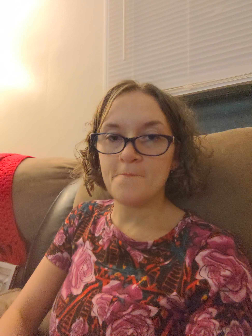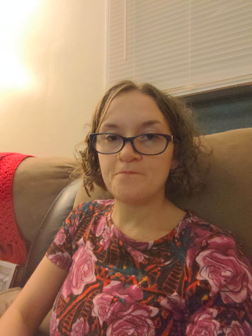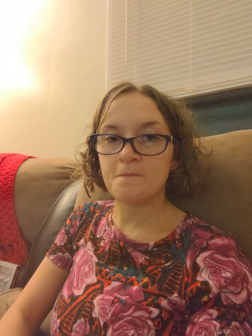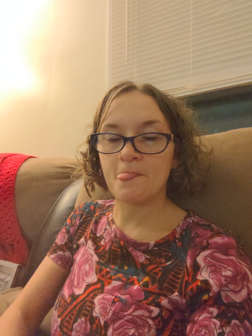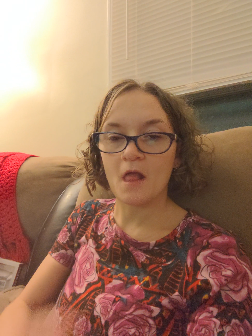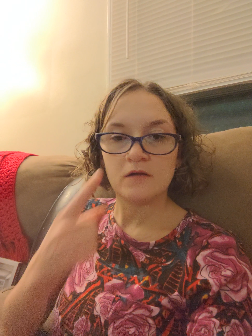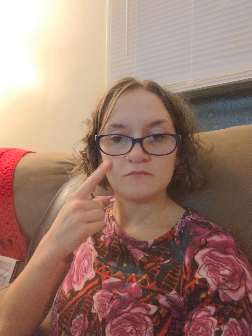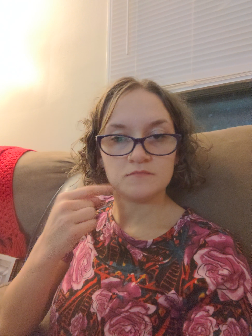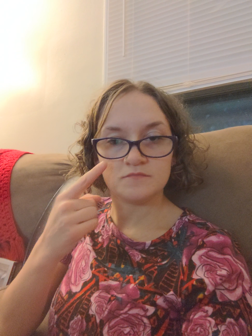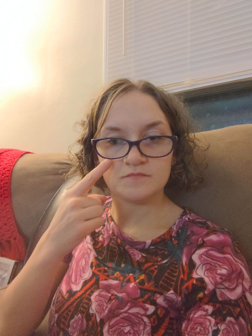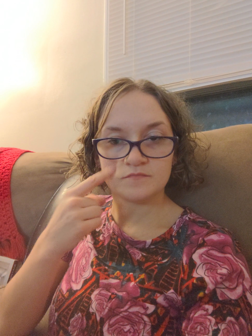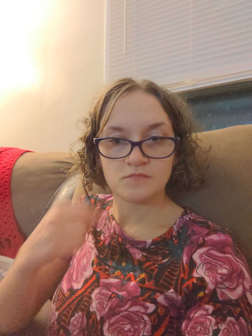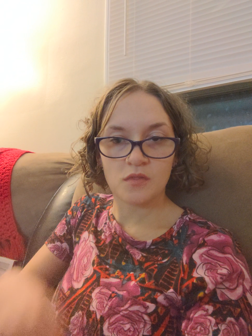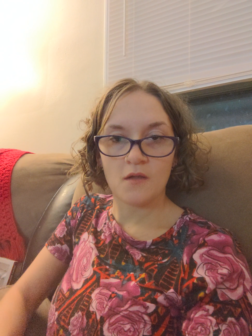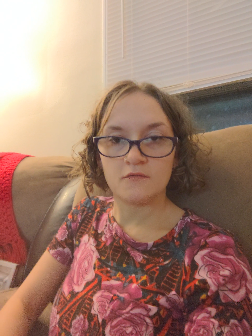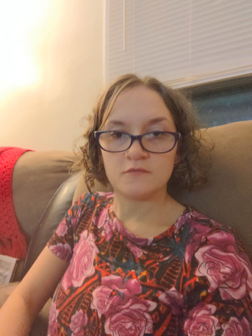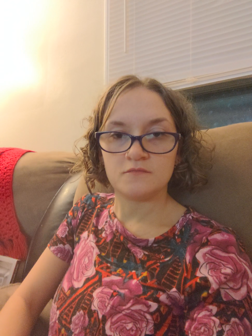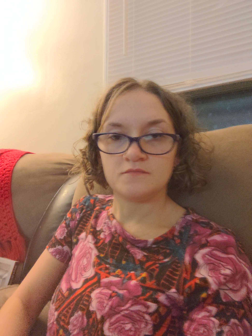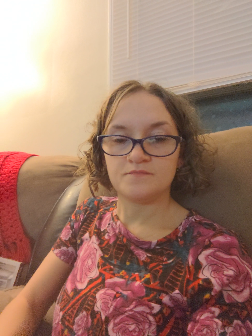cry